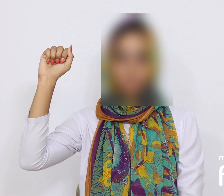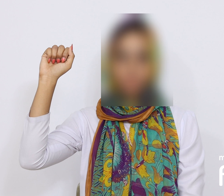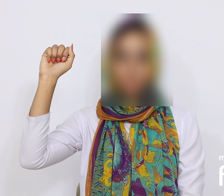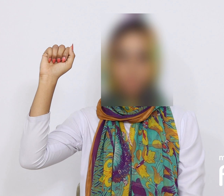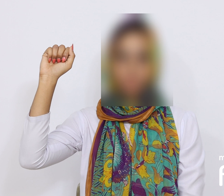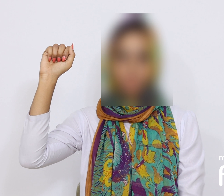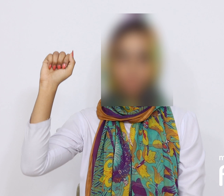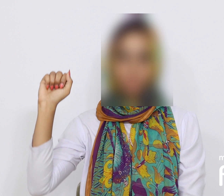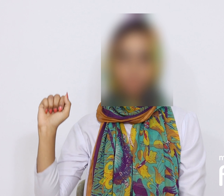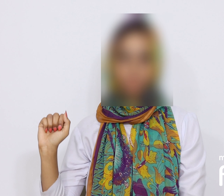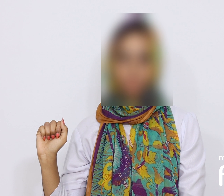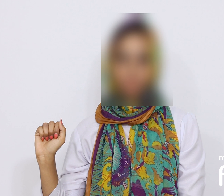آ